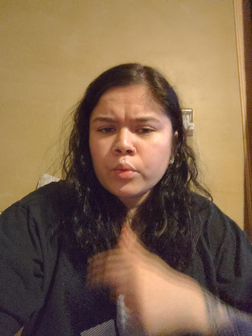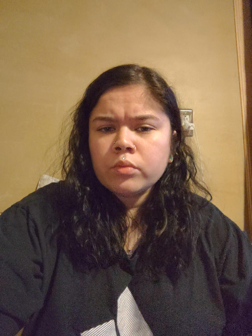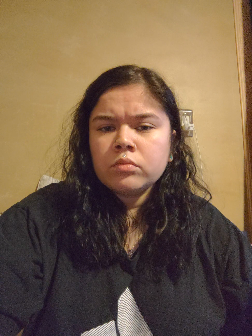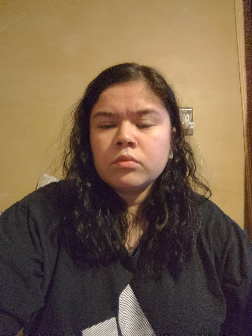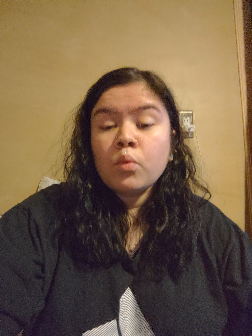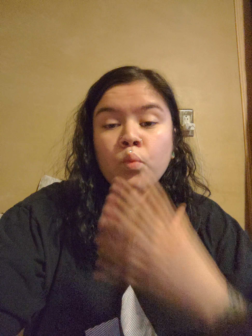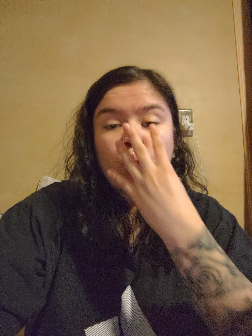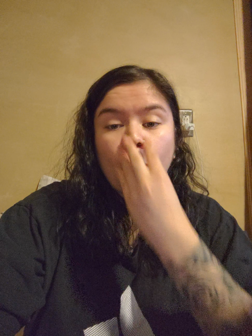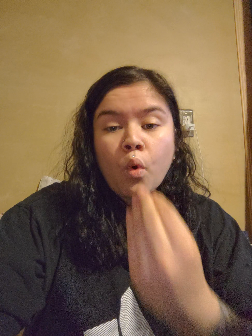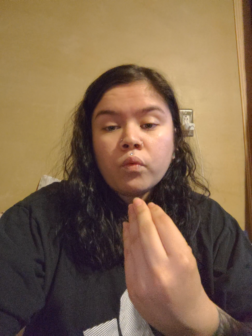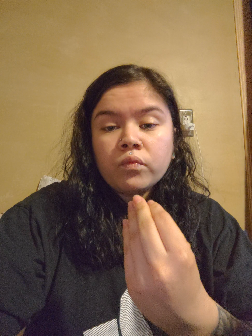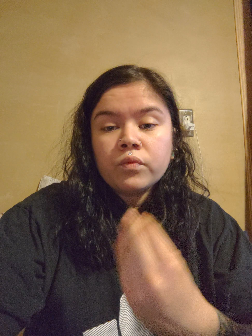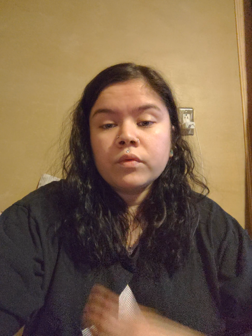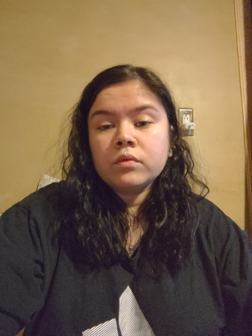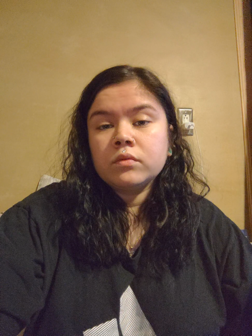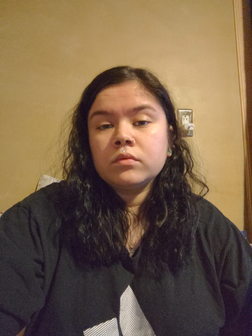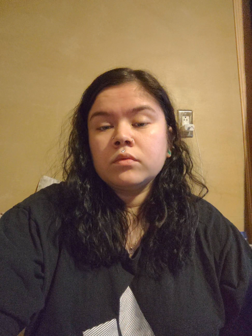wolf